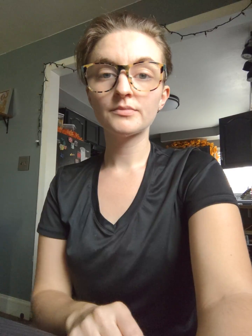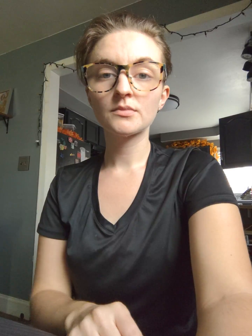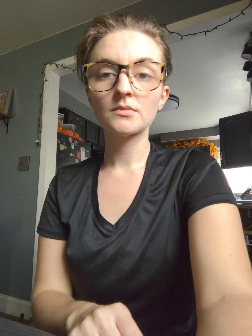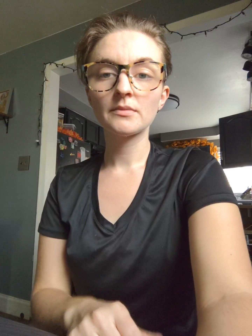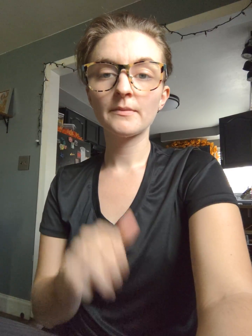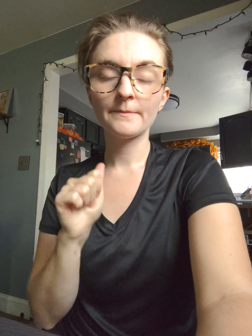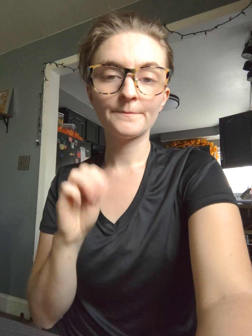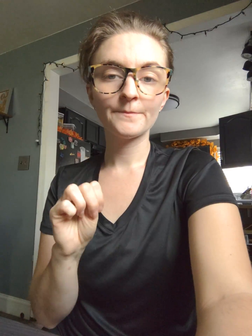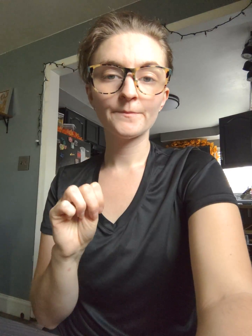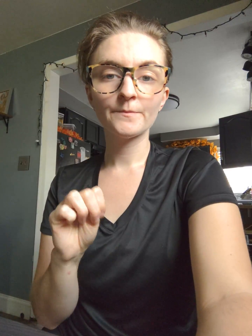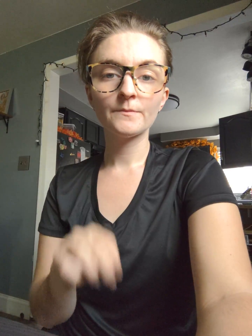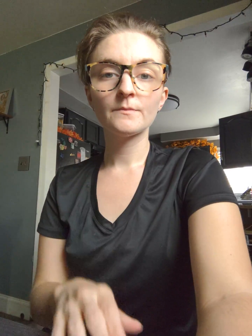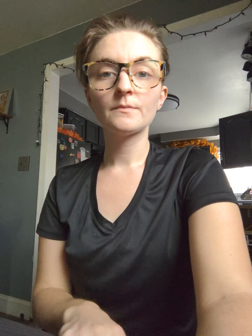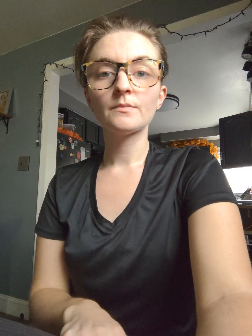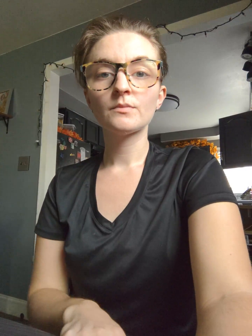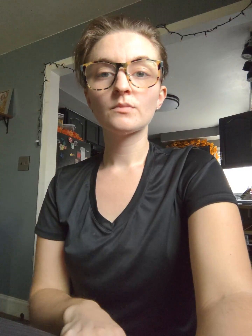am